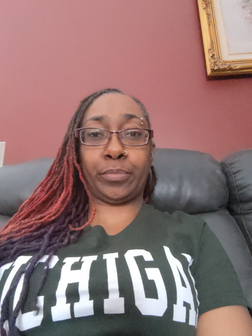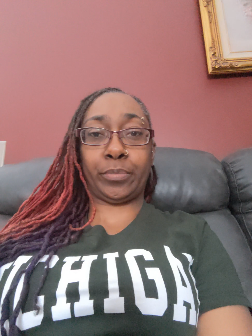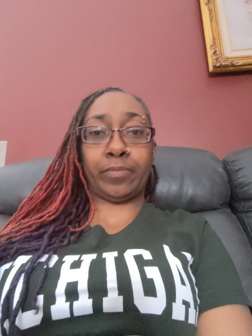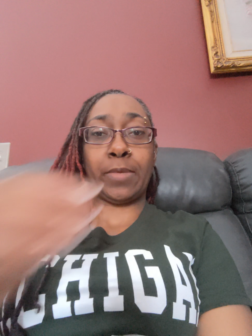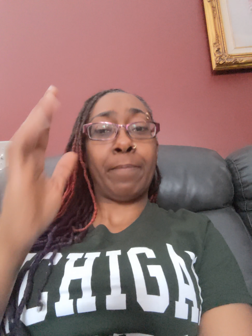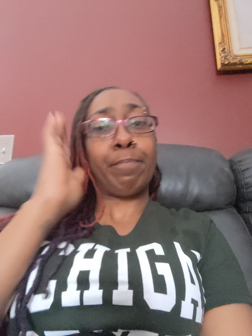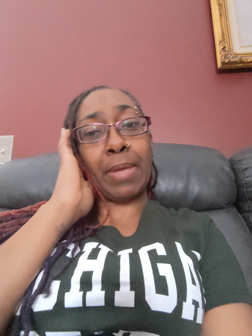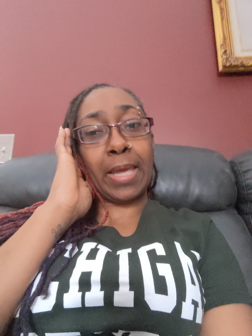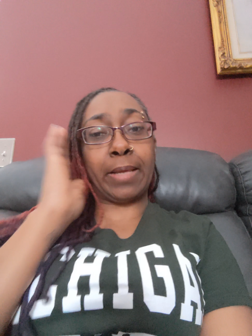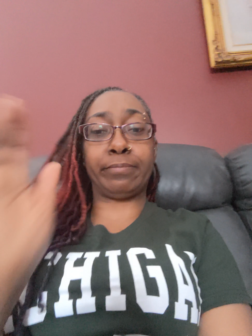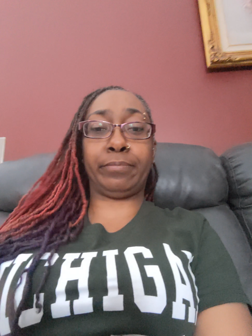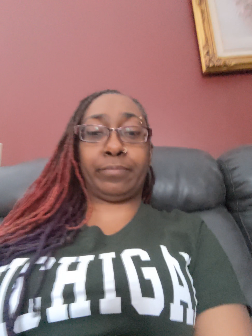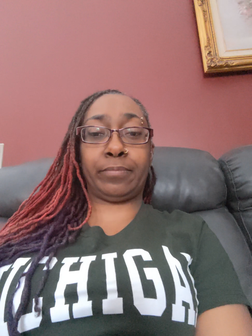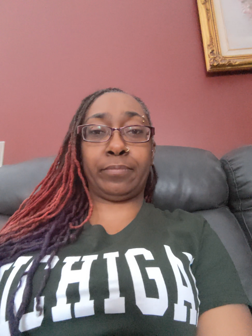bed